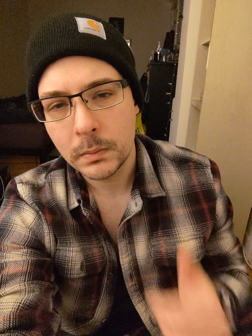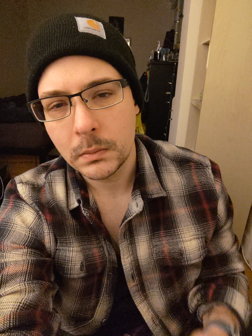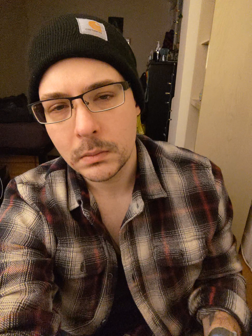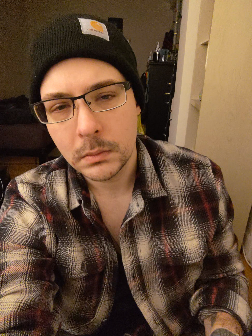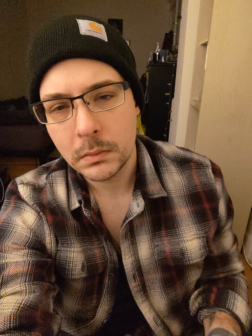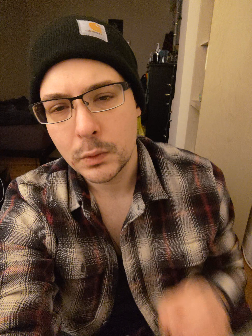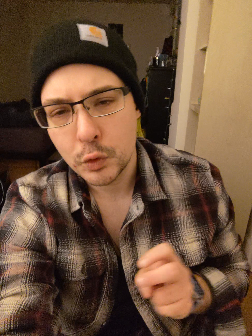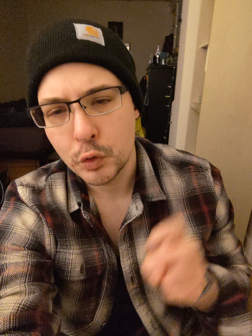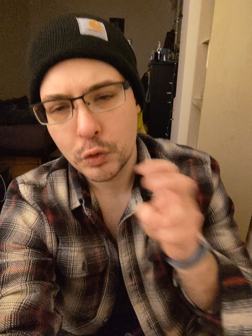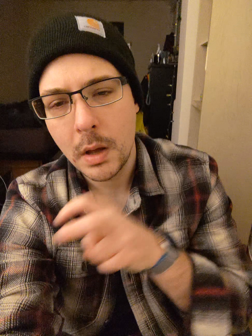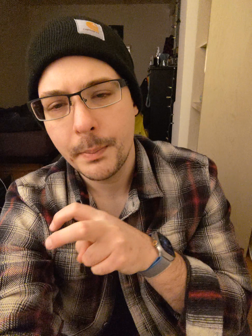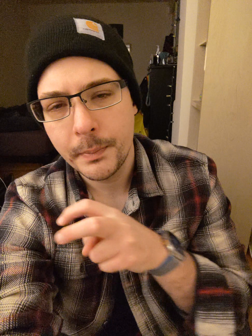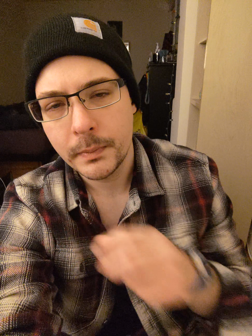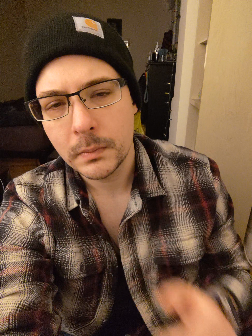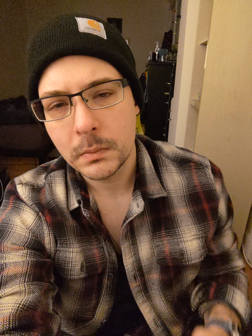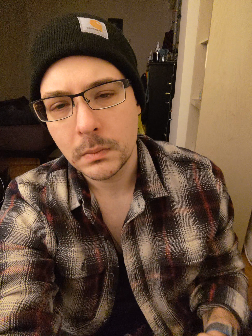jump